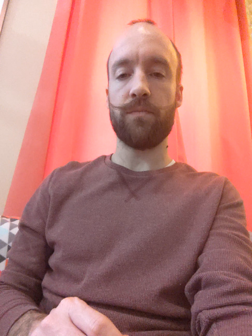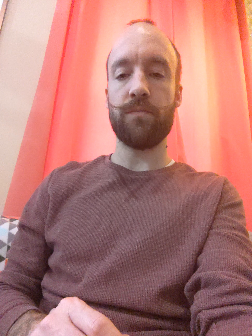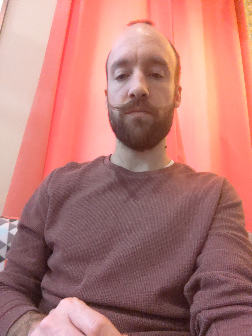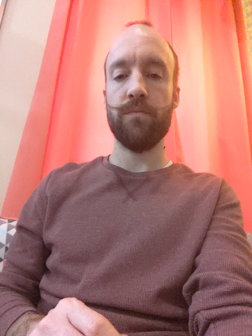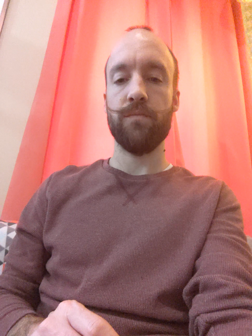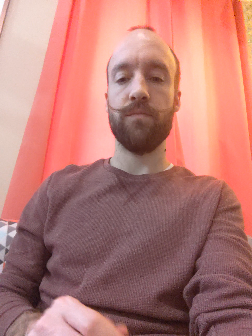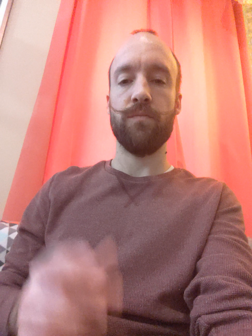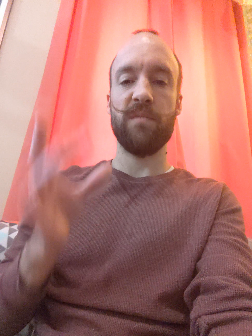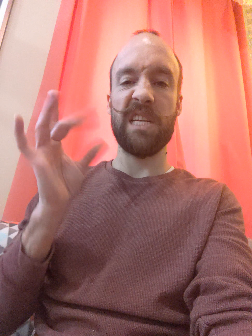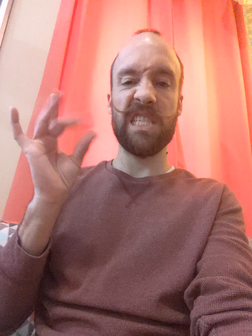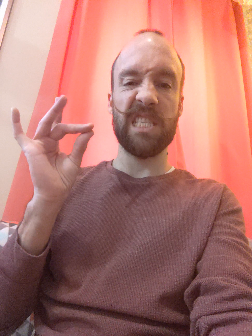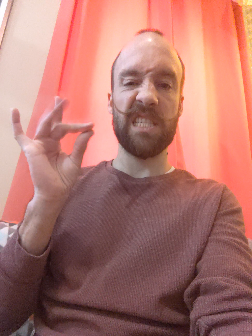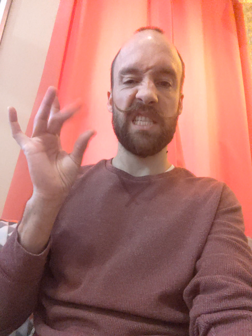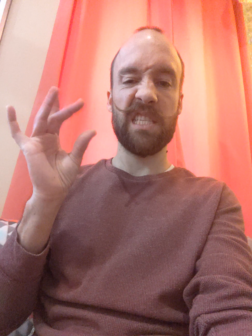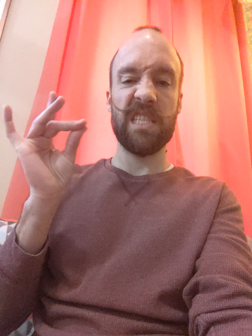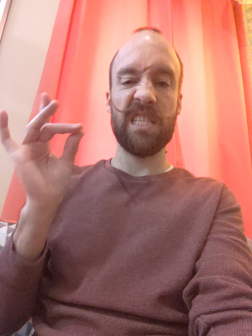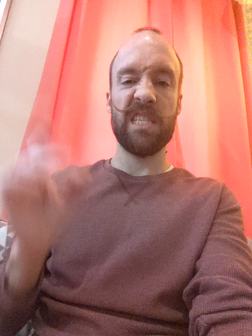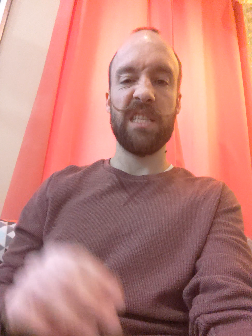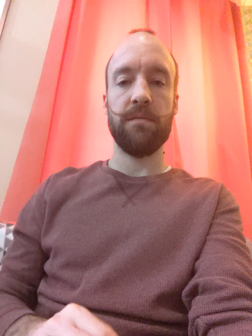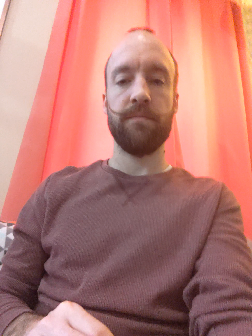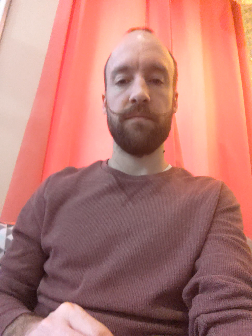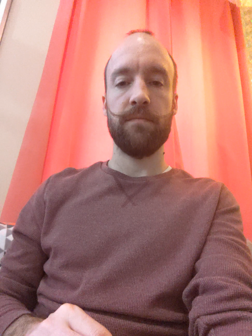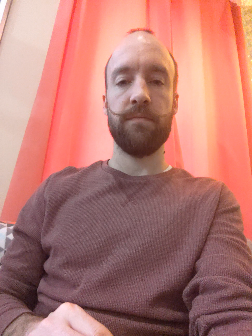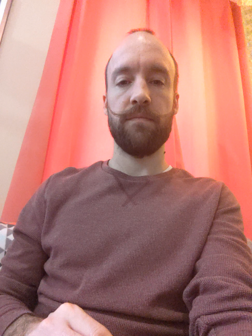sticky